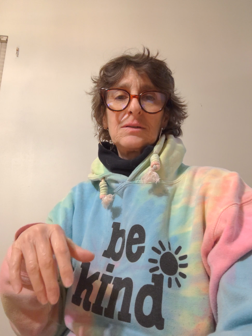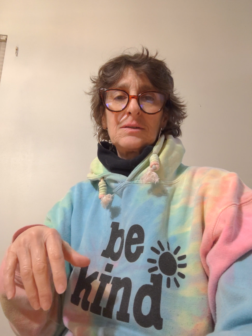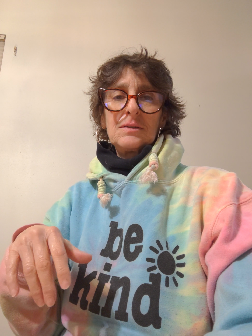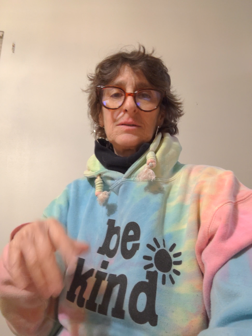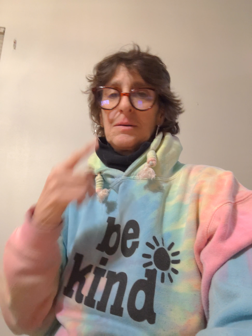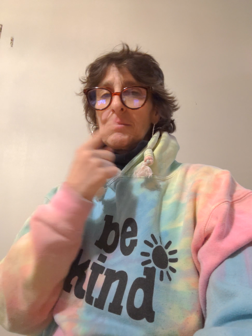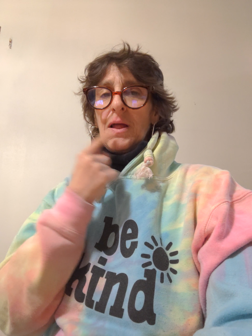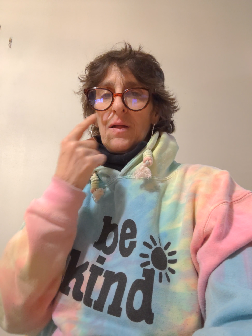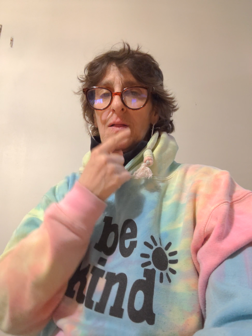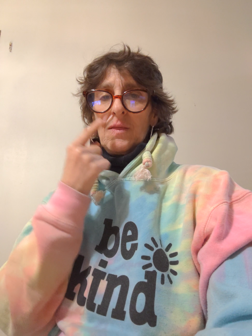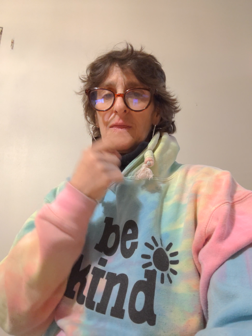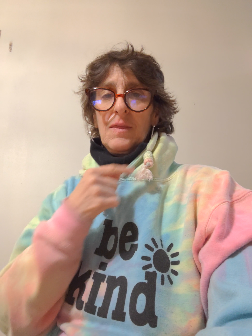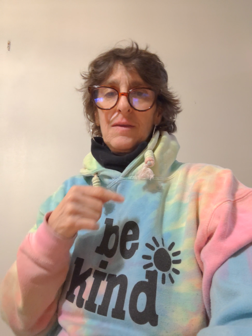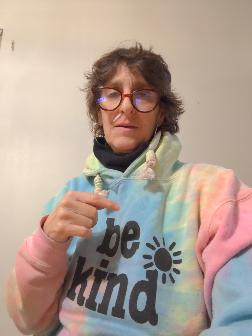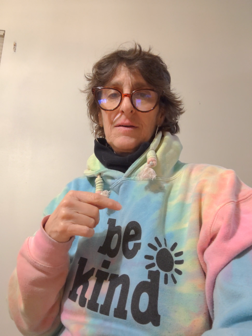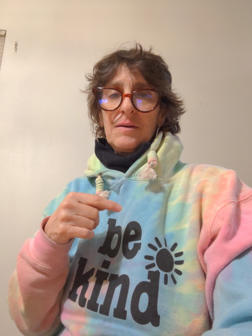mouth